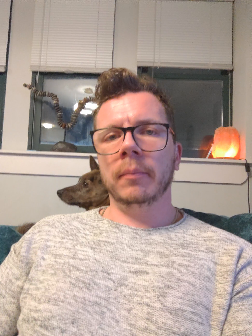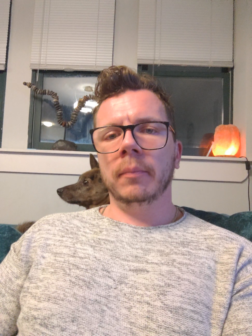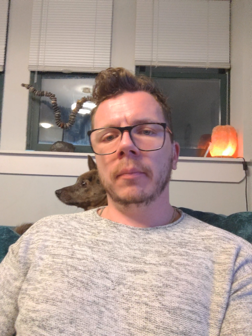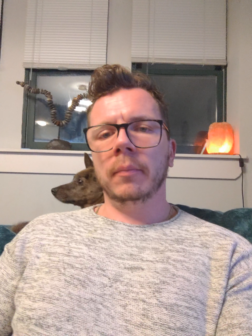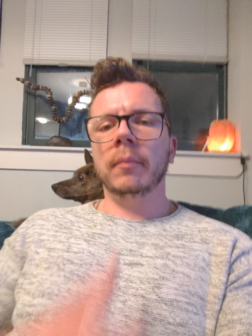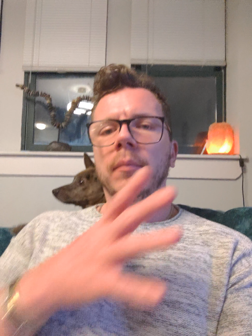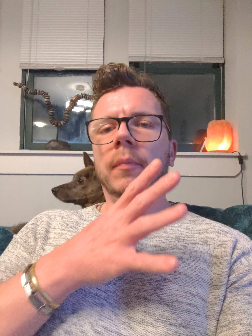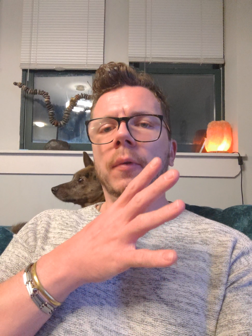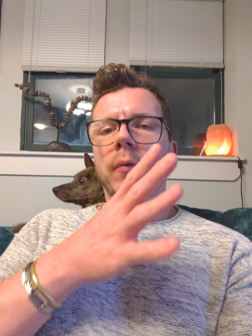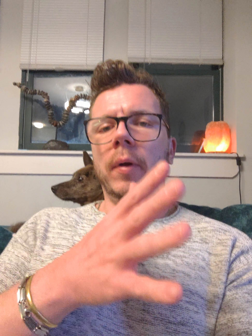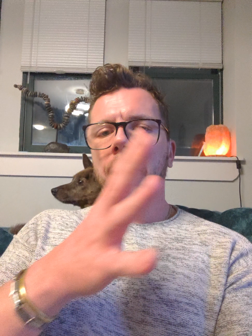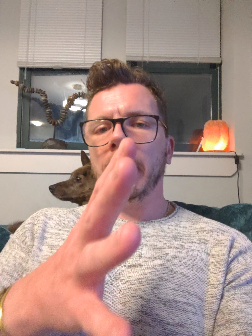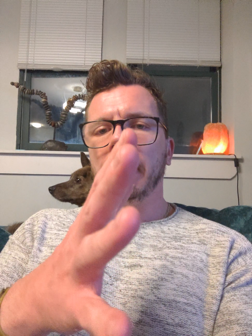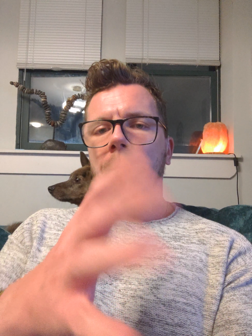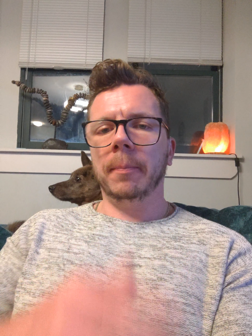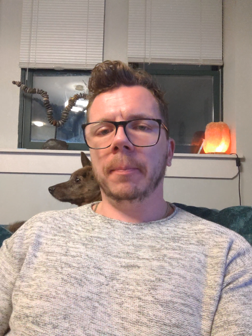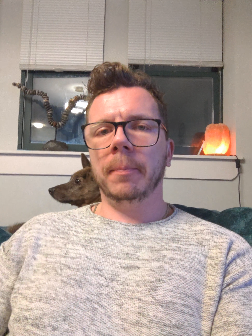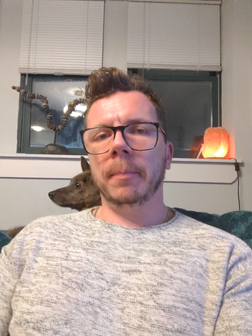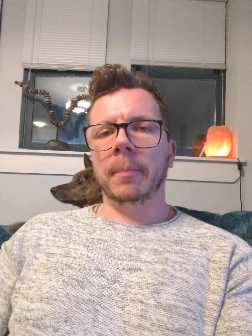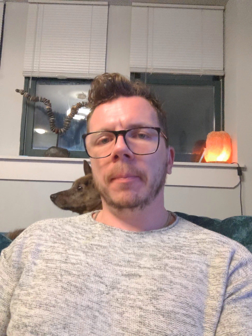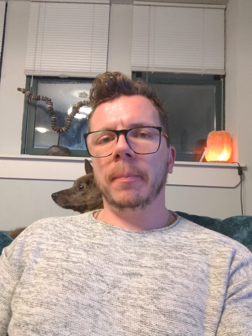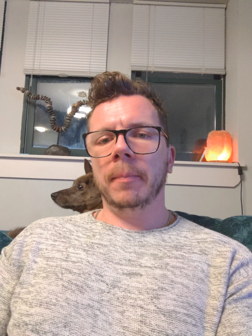grandpa